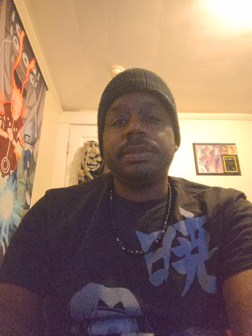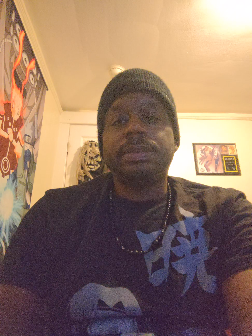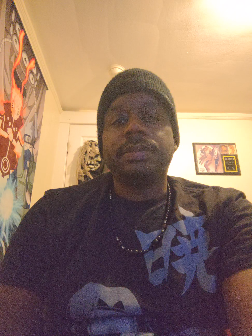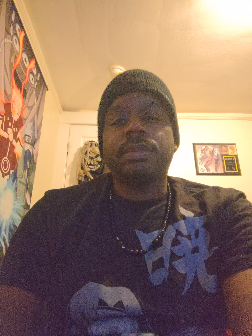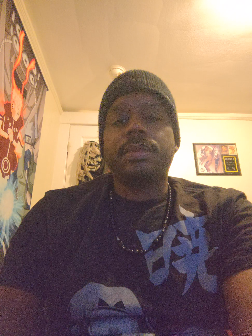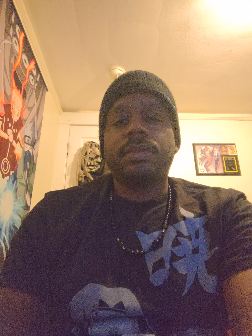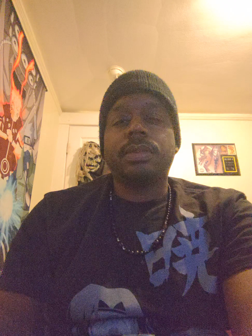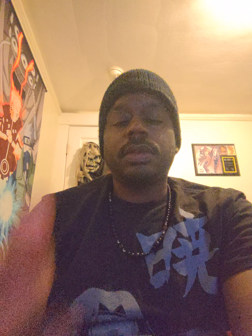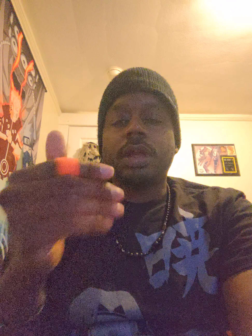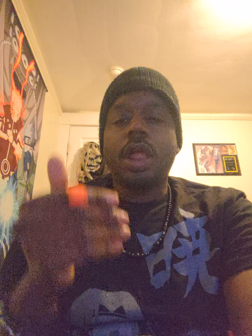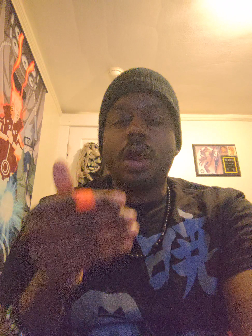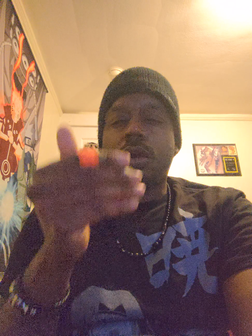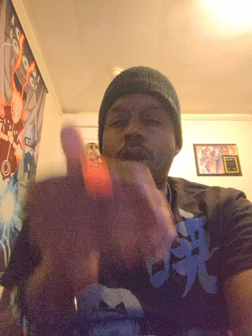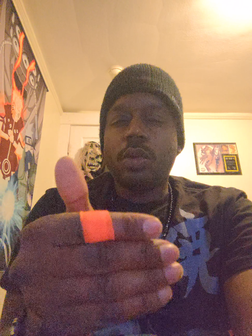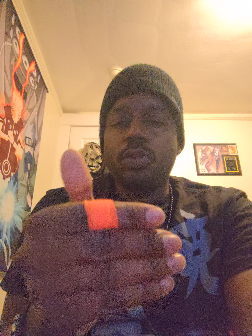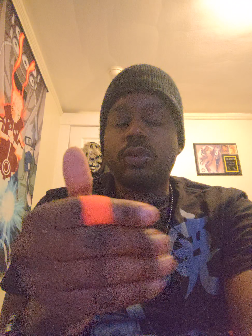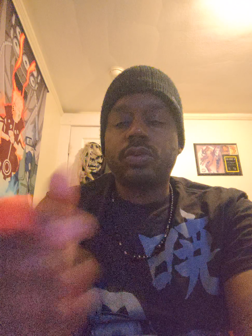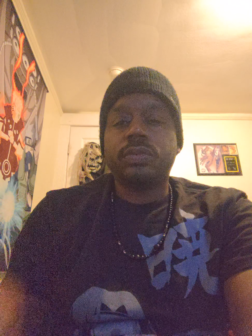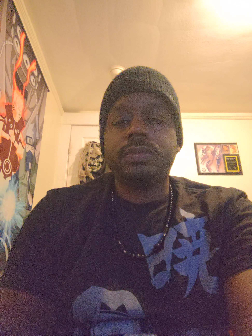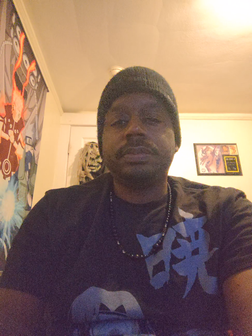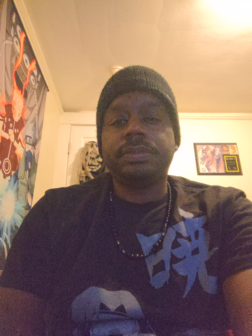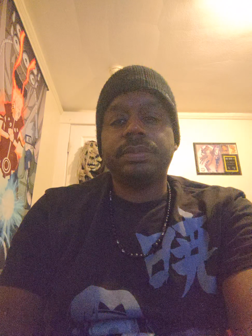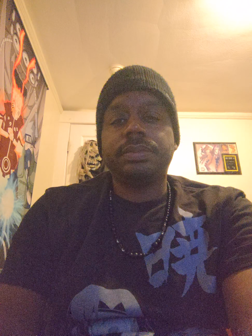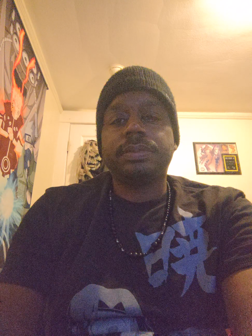close